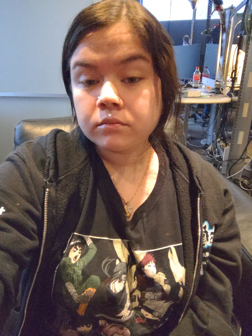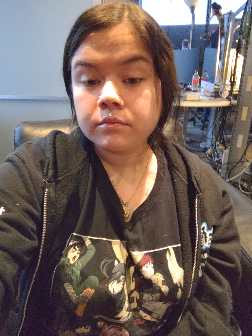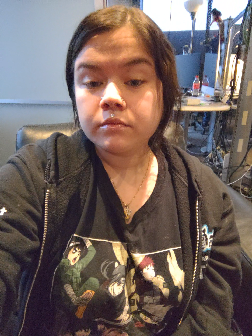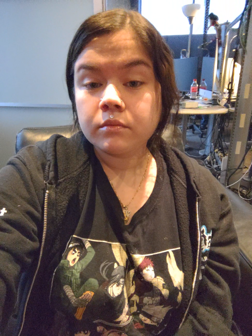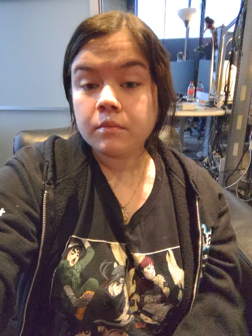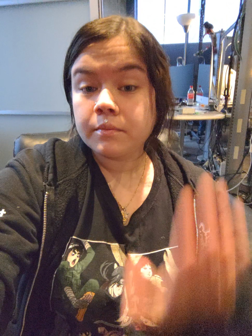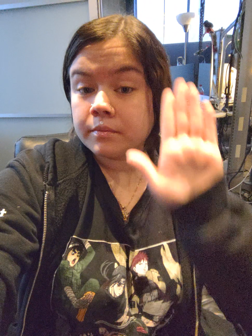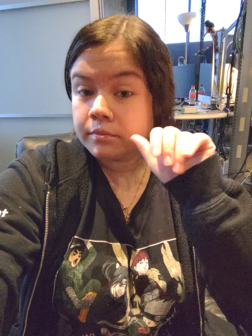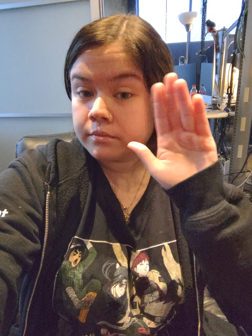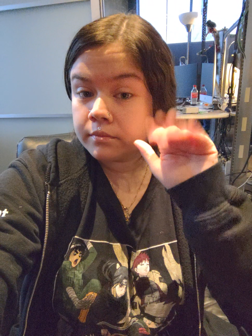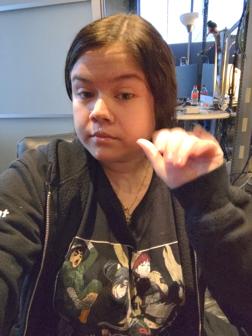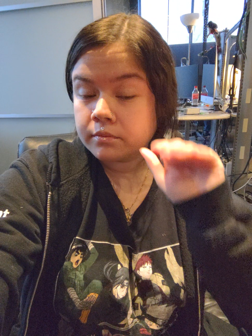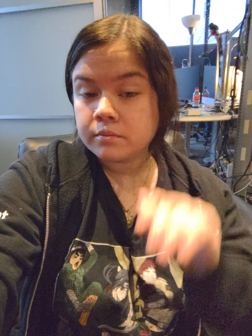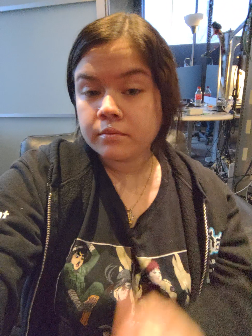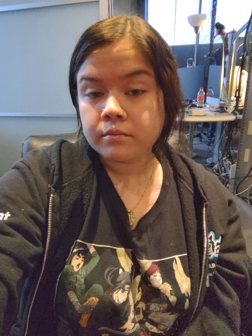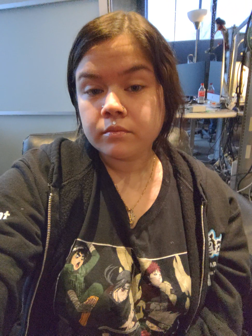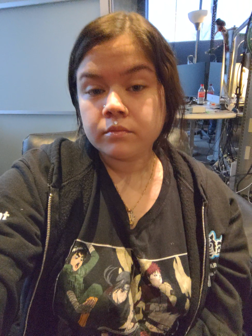bye